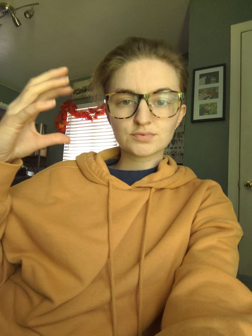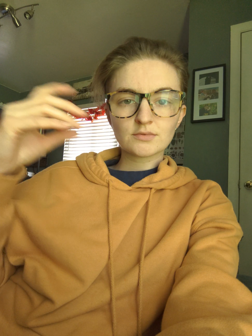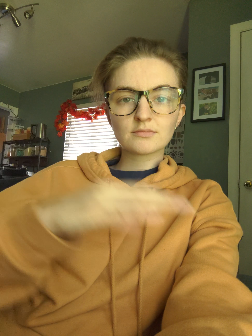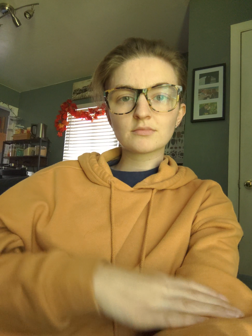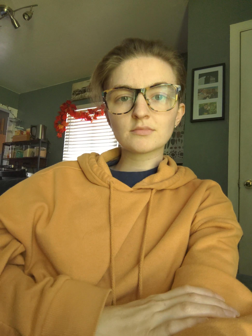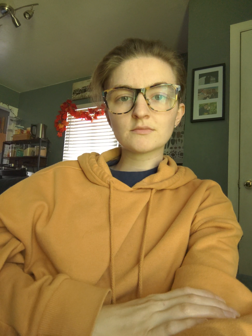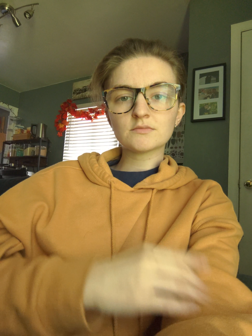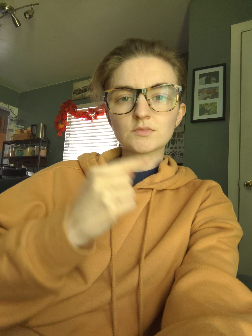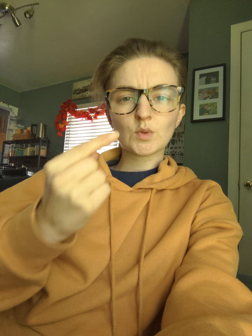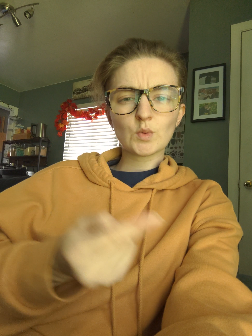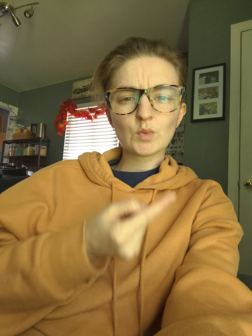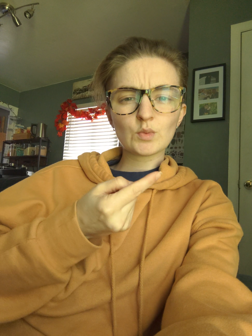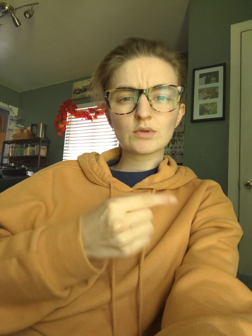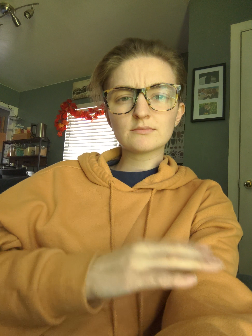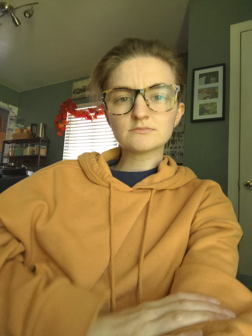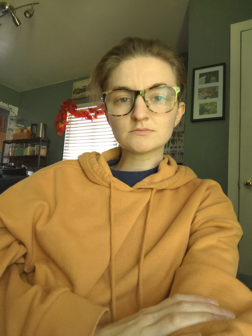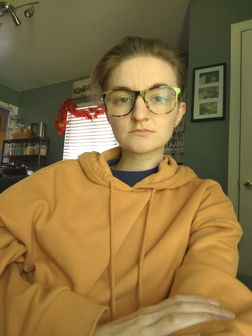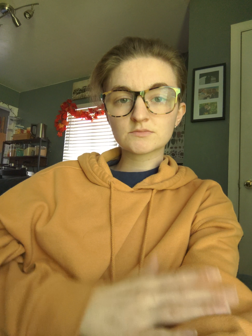hurt